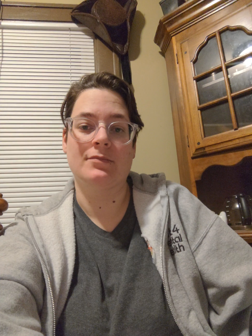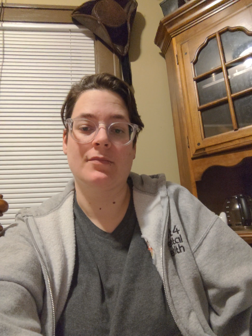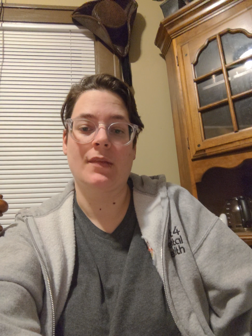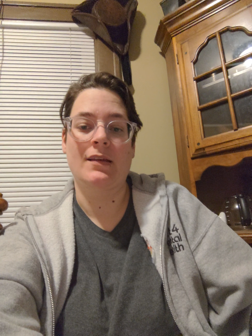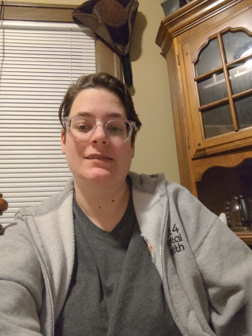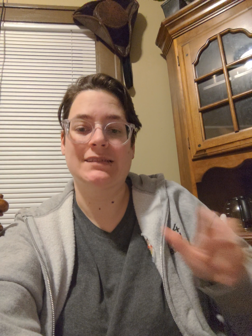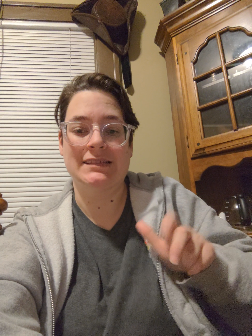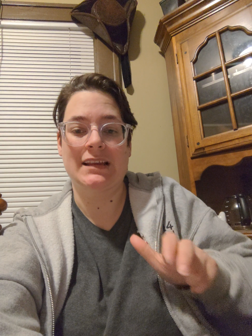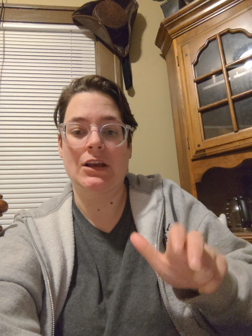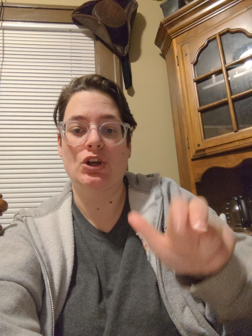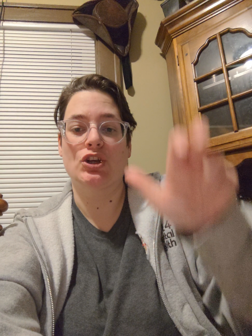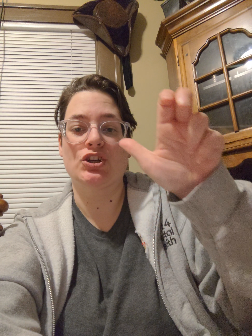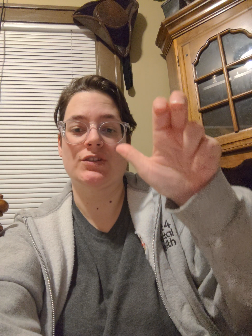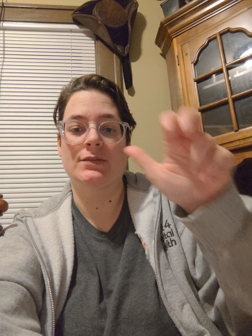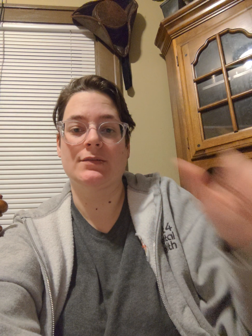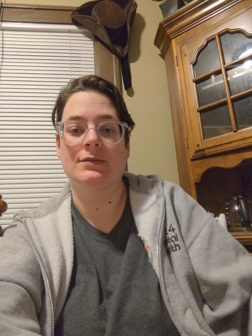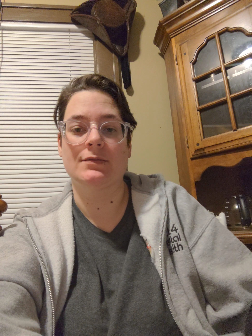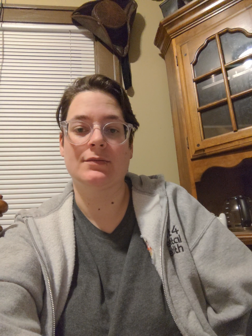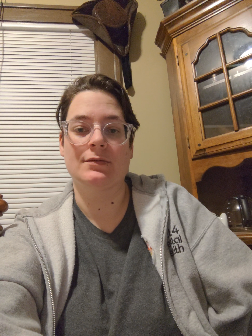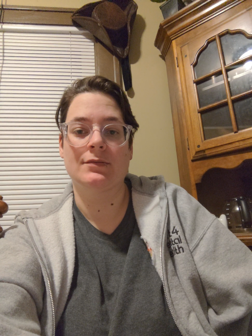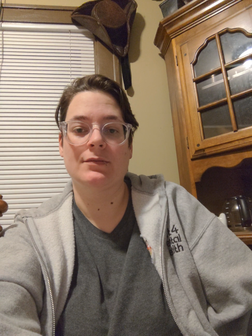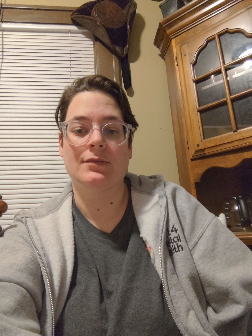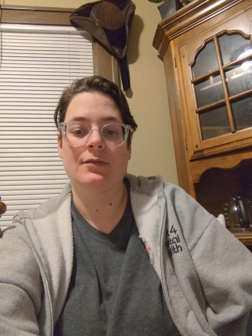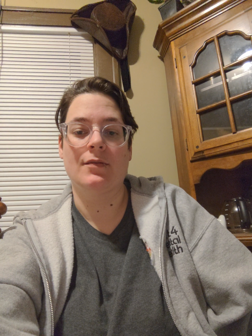stairs